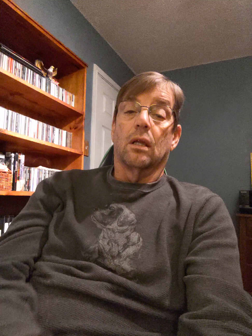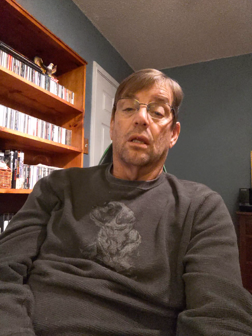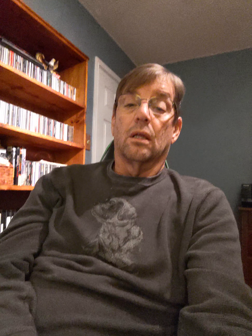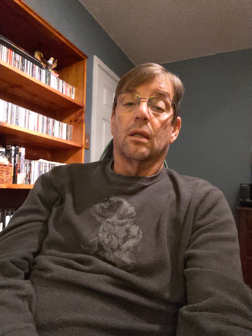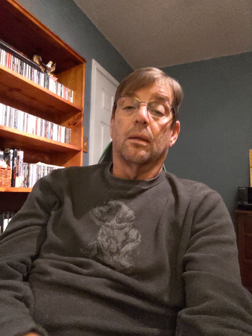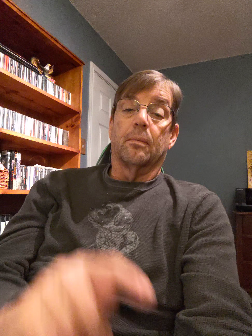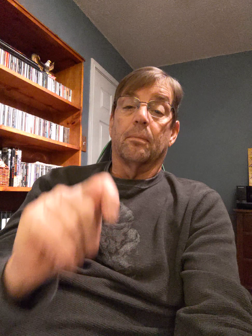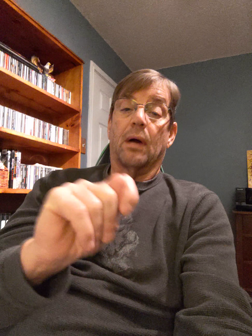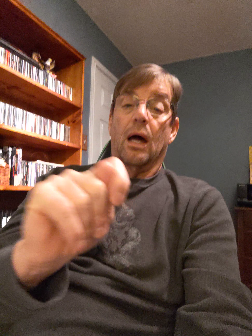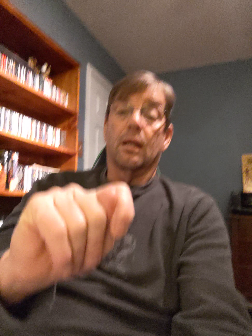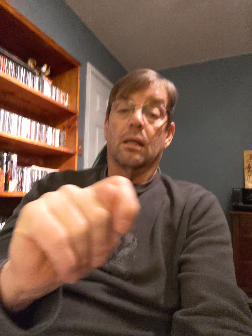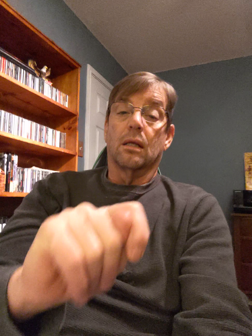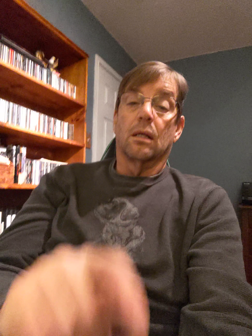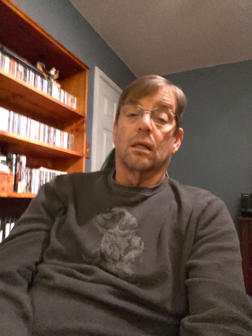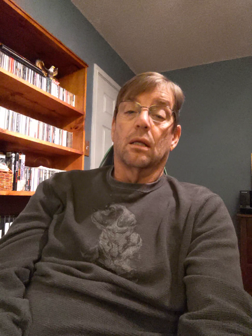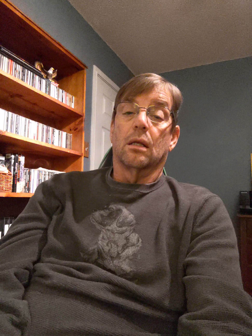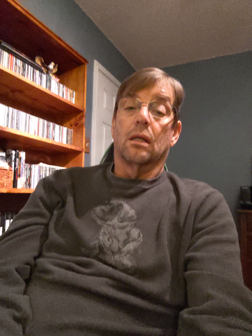potty